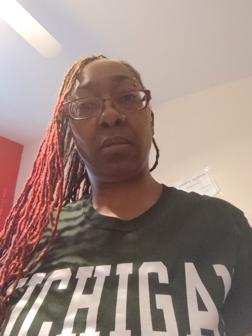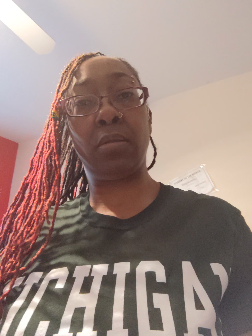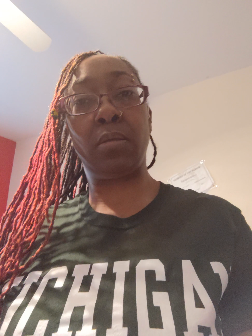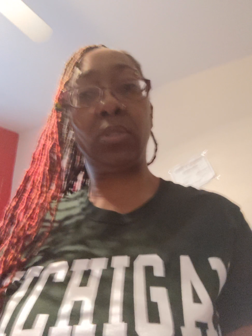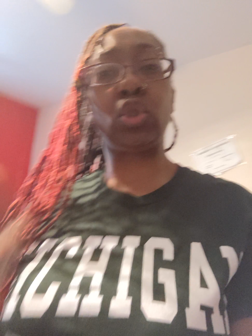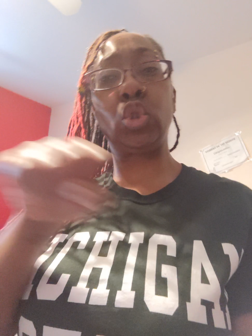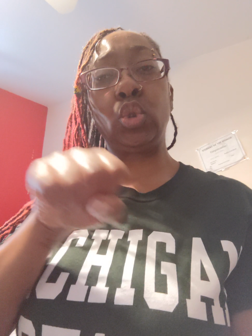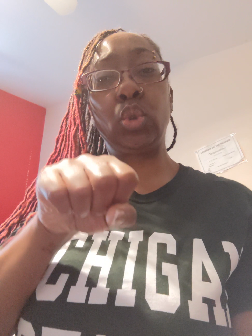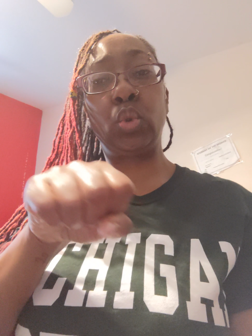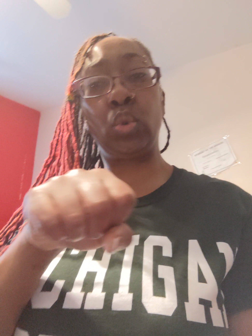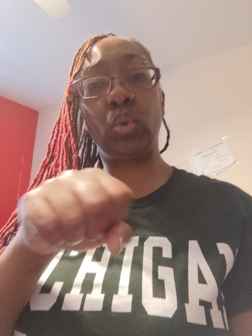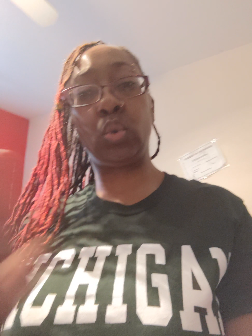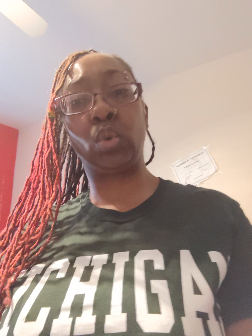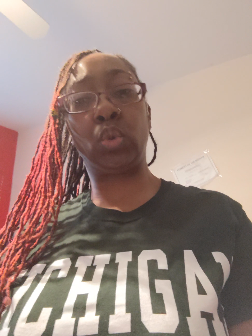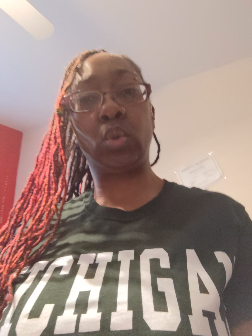shoe